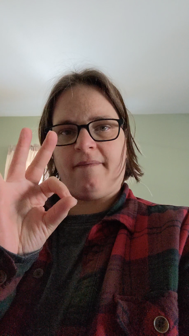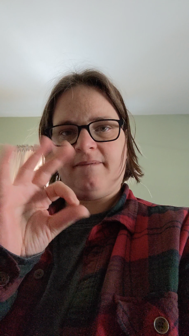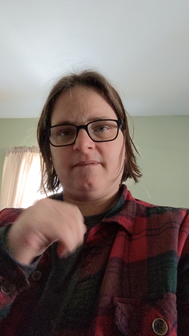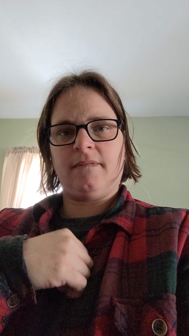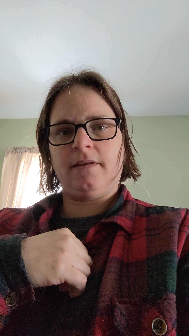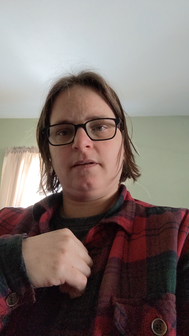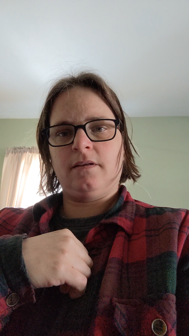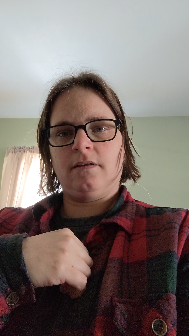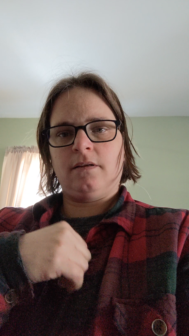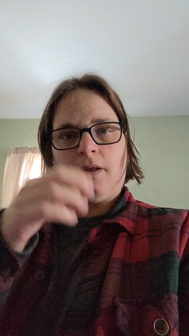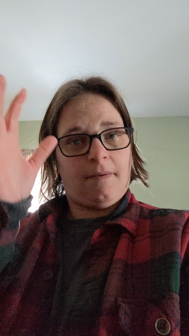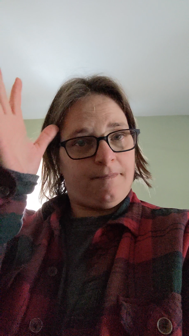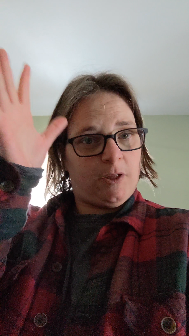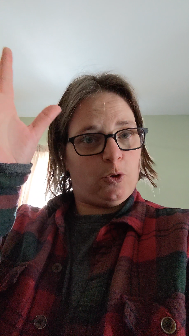moose